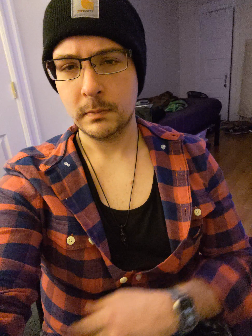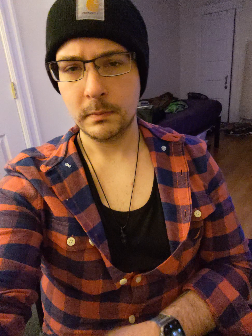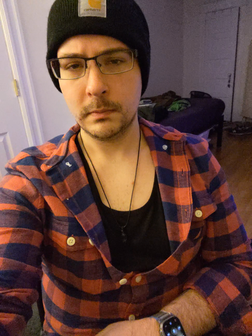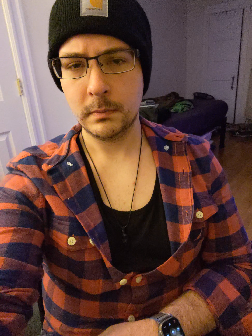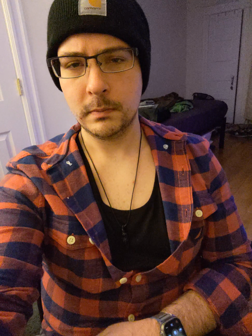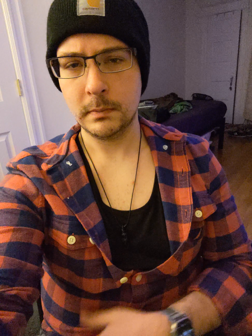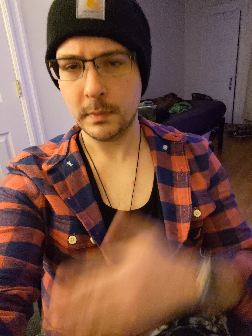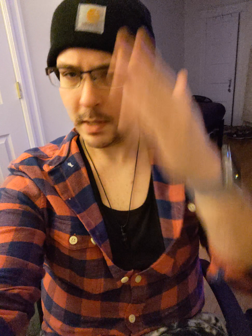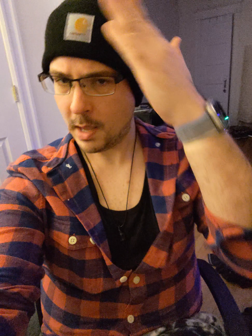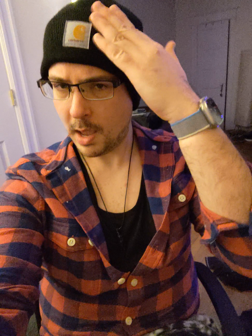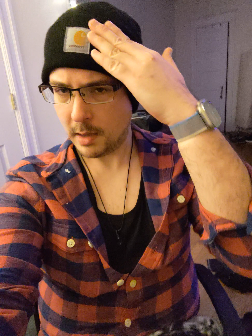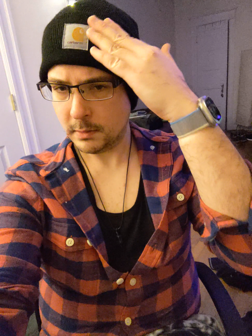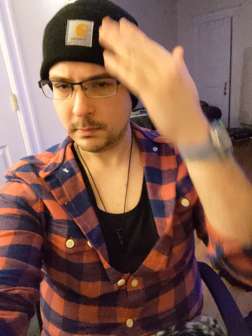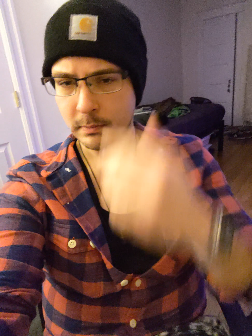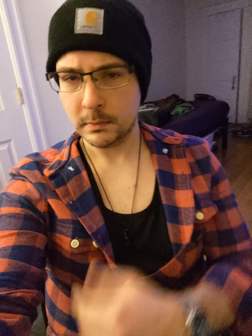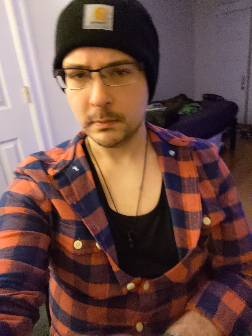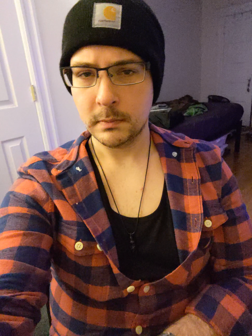hat